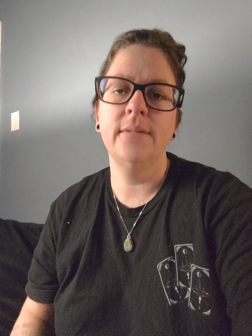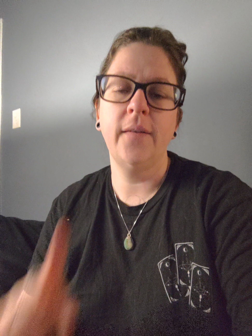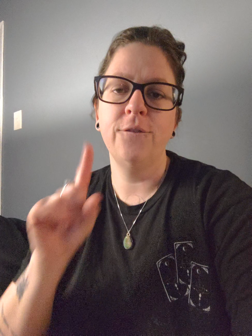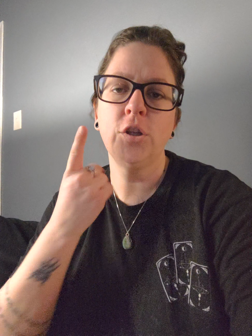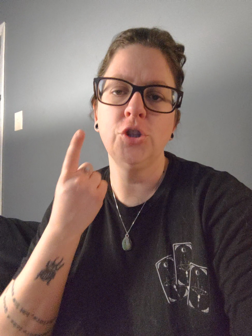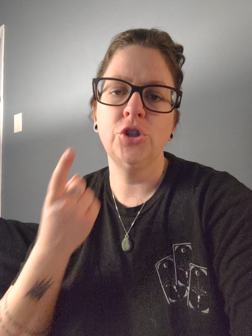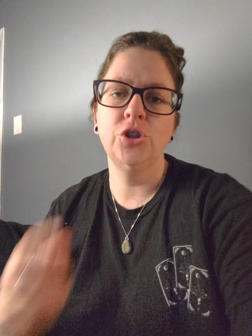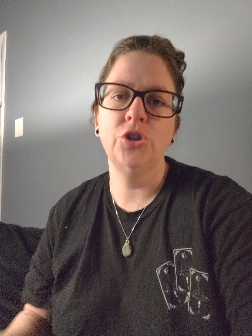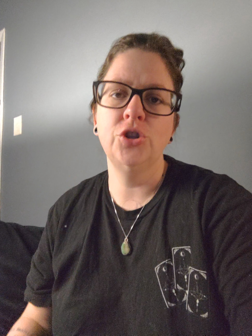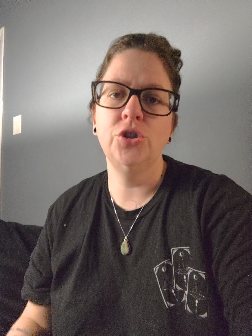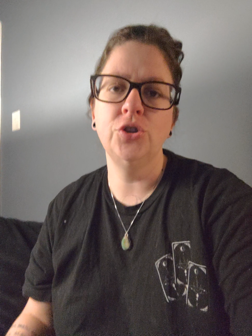first